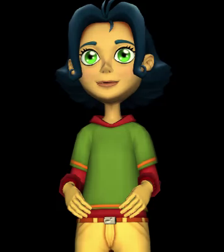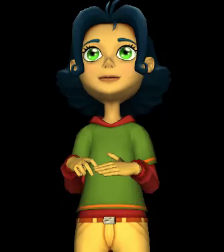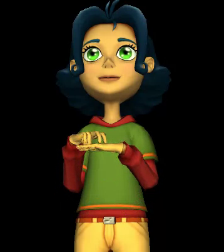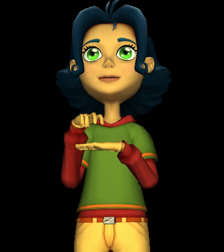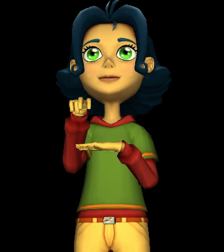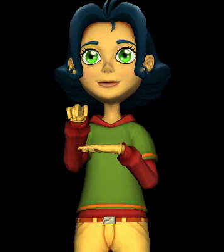يقفز